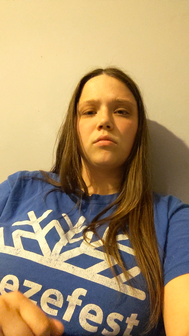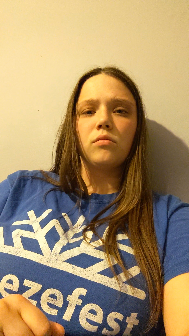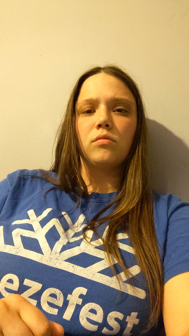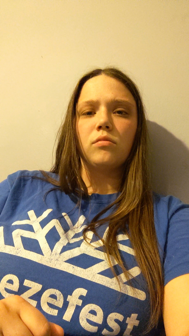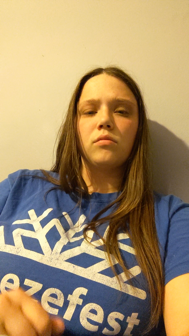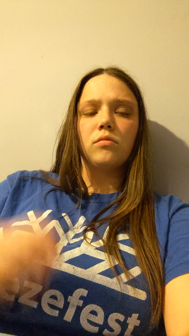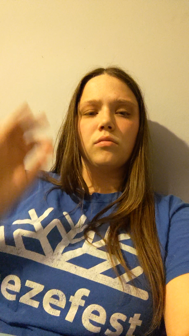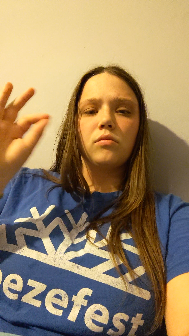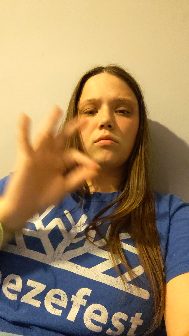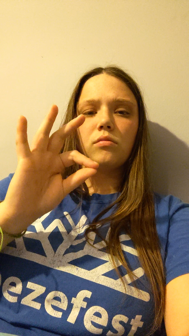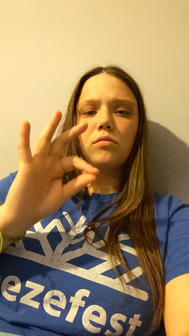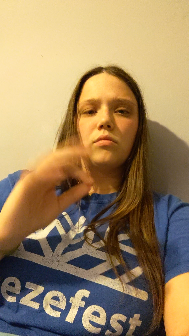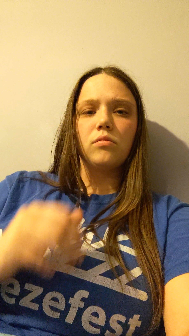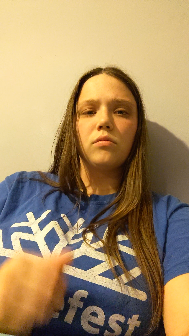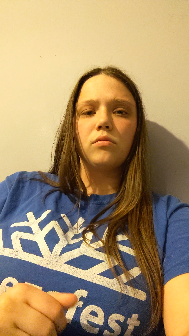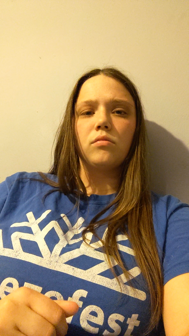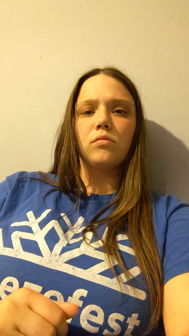fit